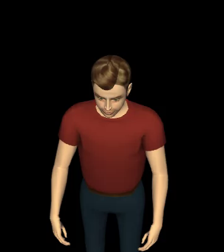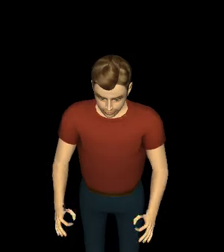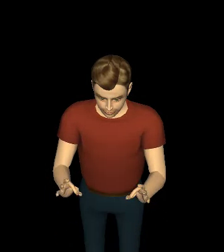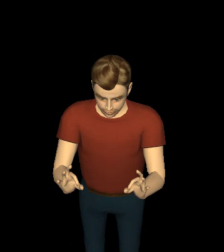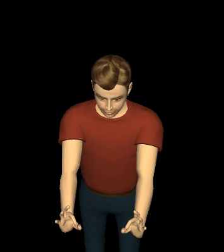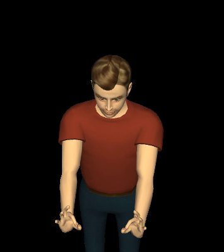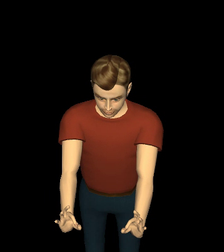فقط